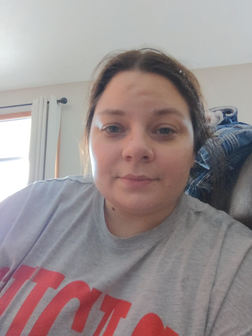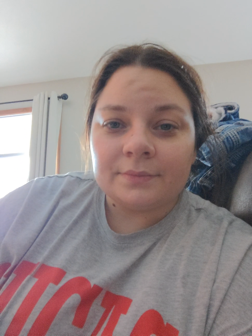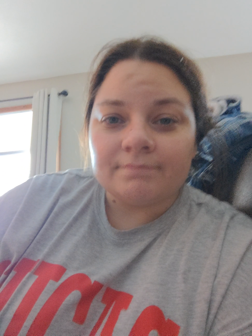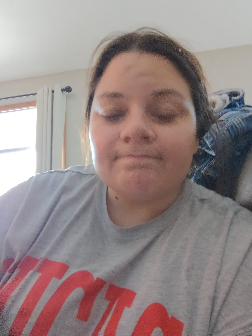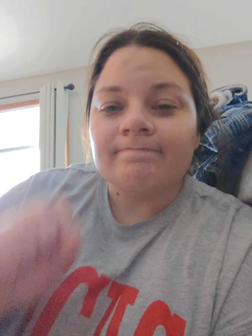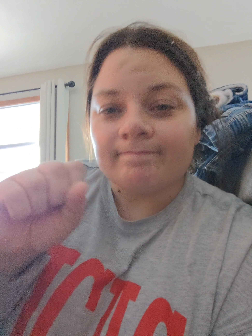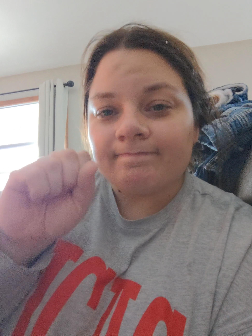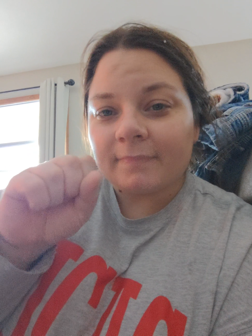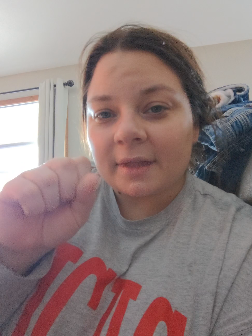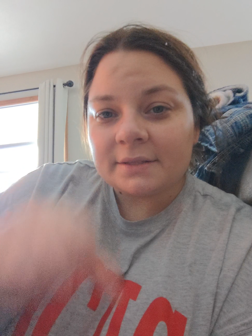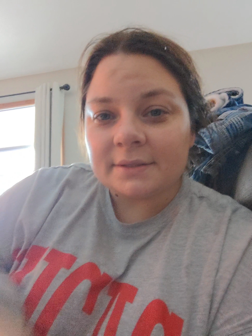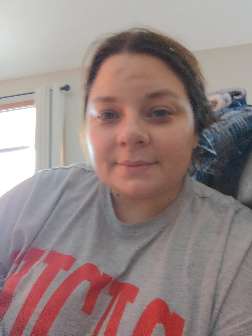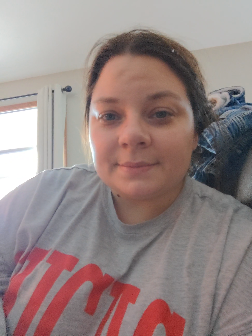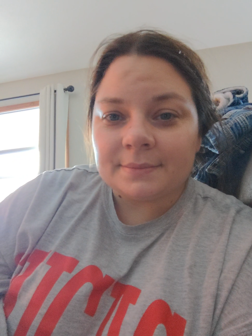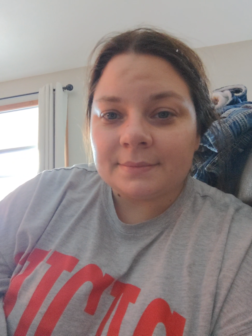yes